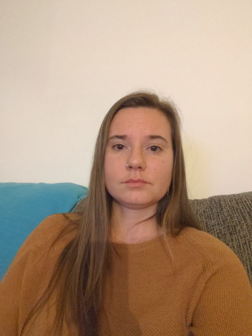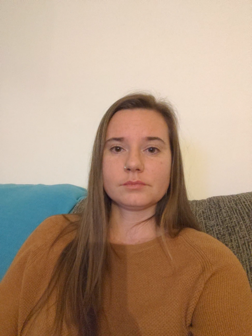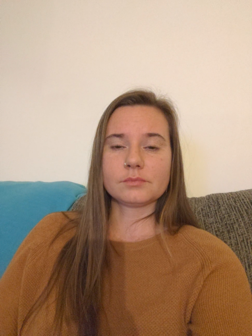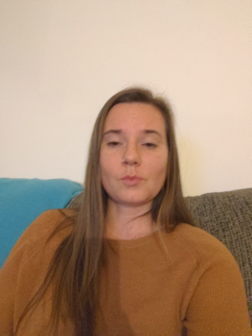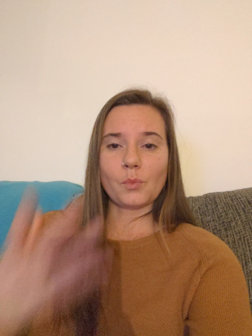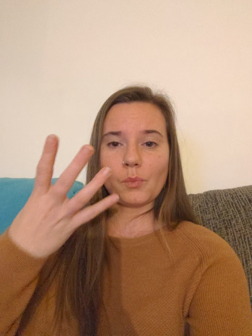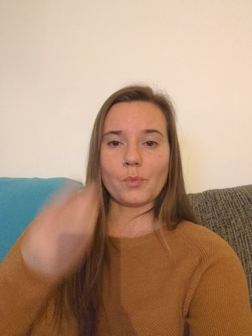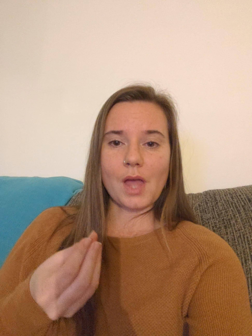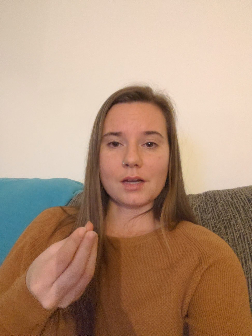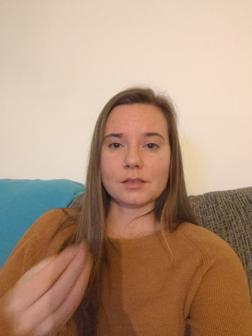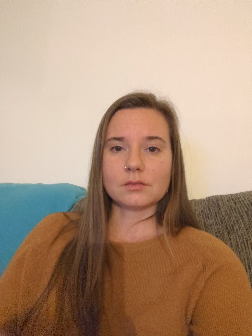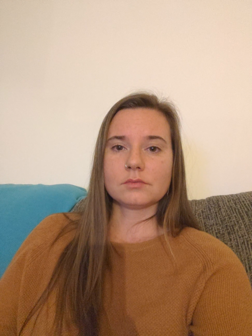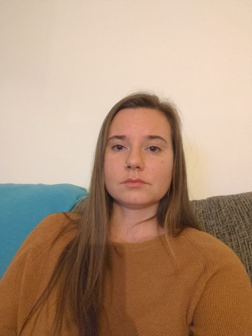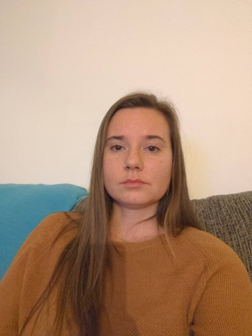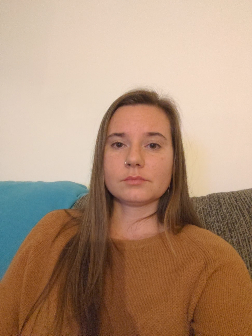wet